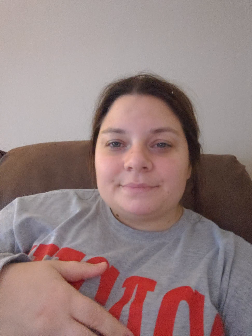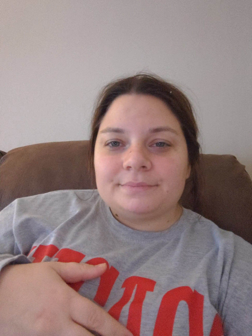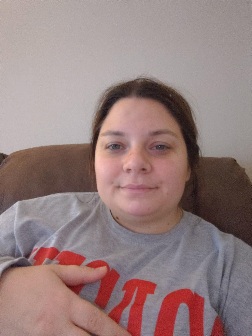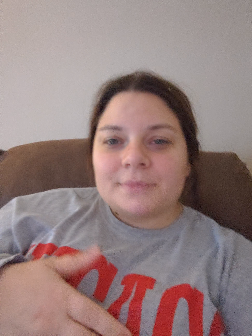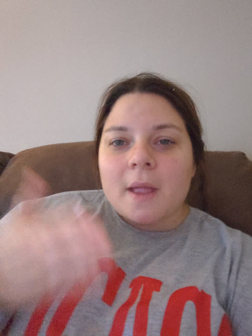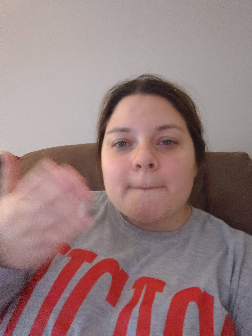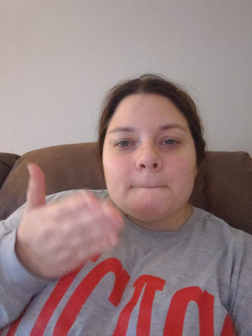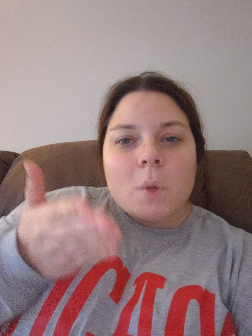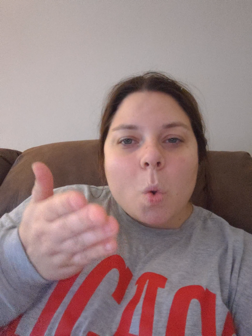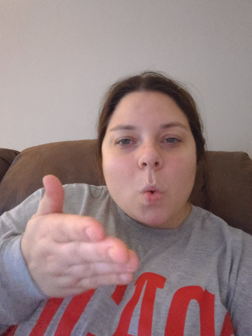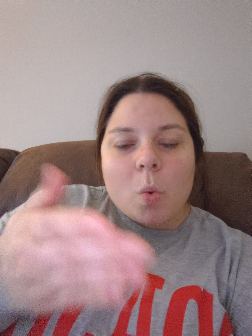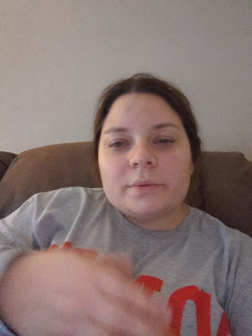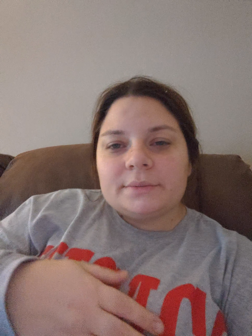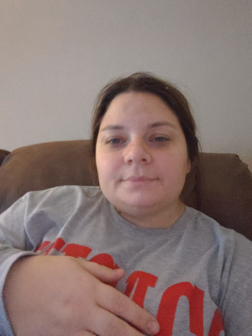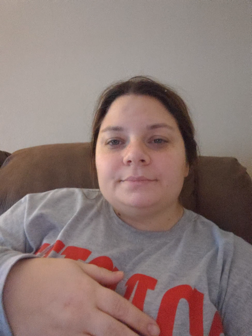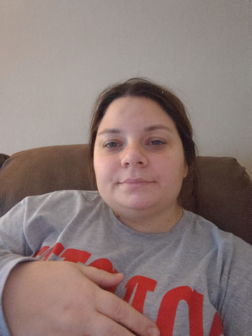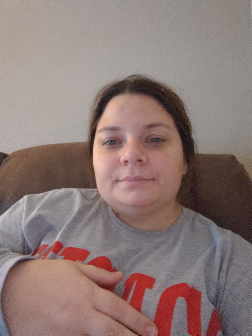boat